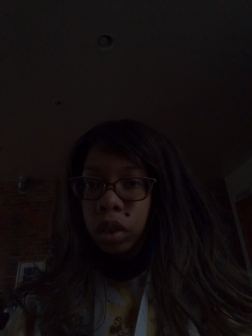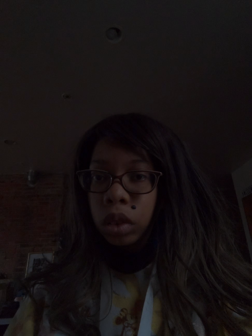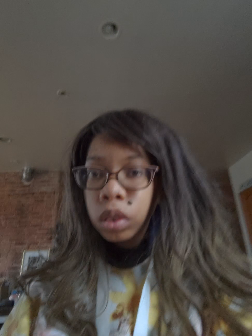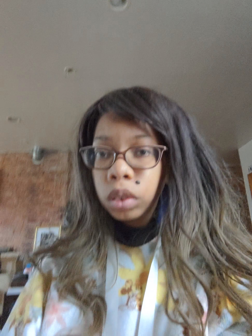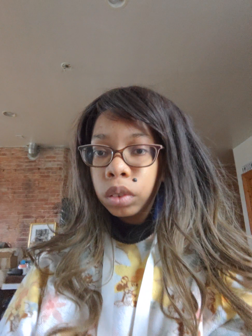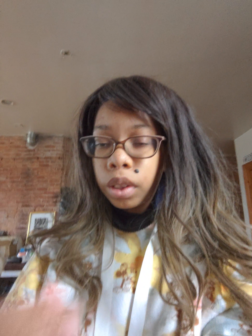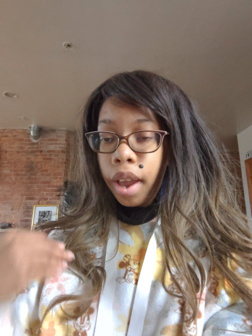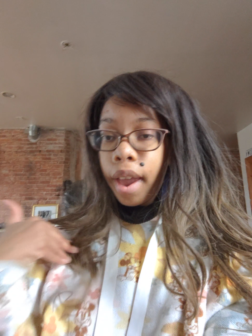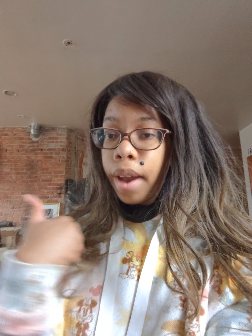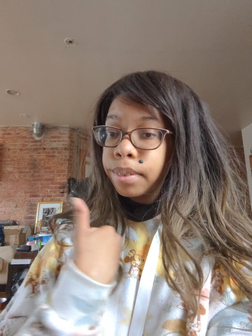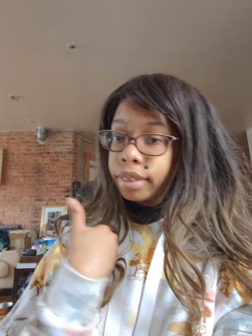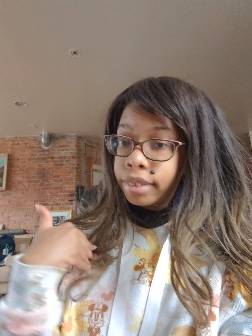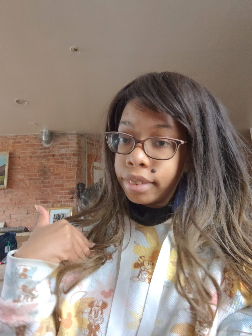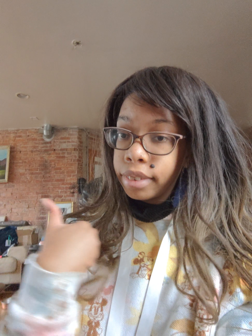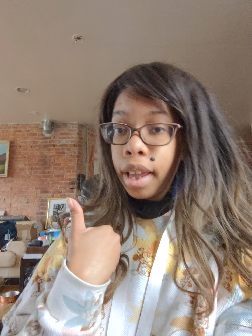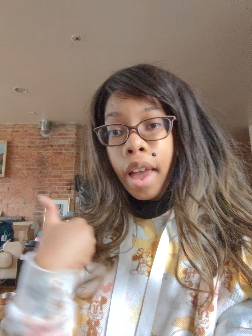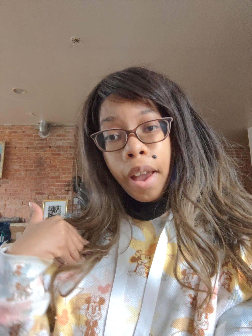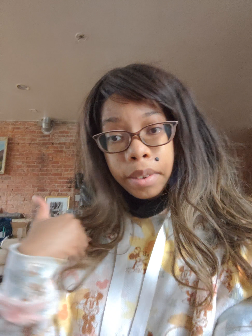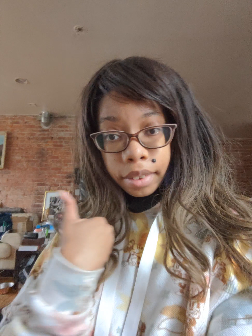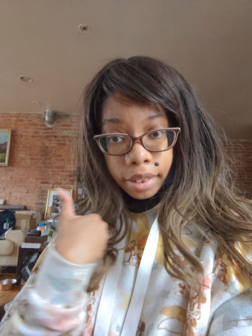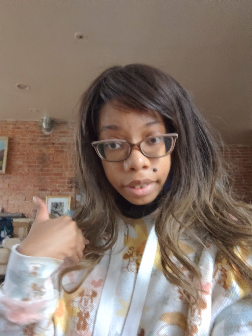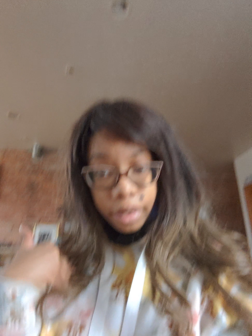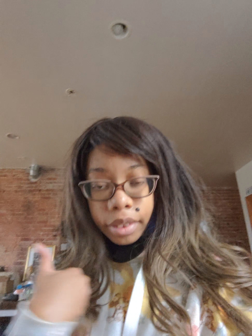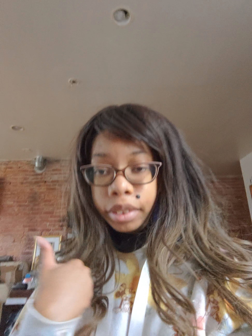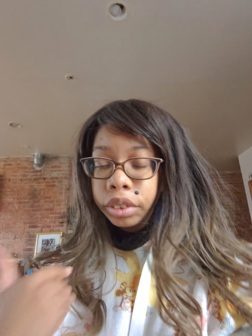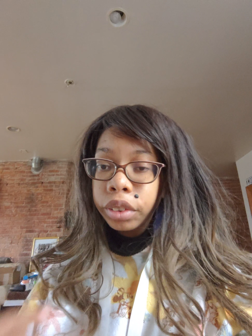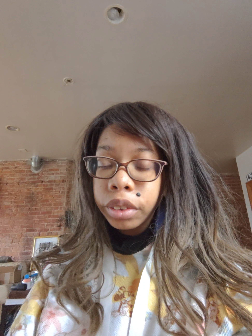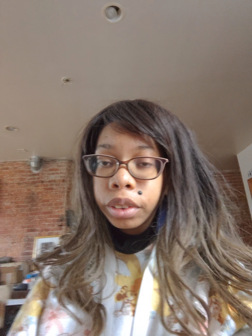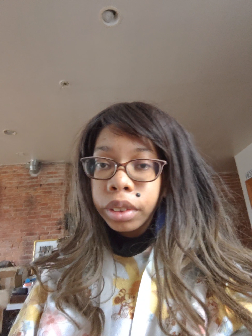animal